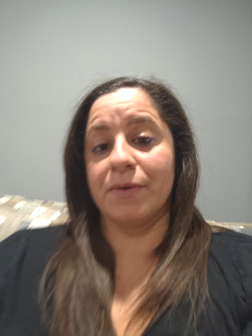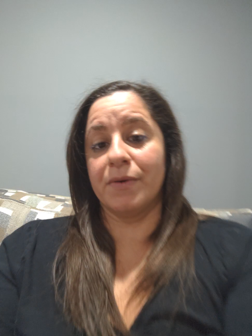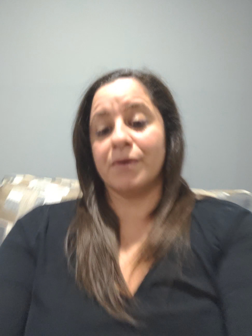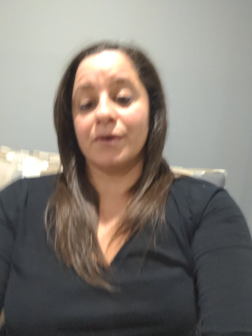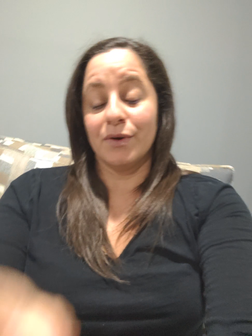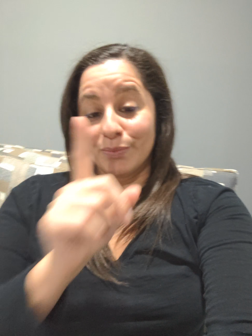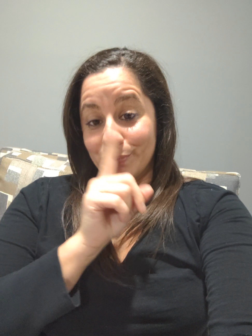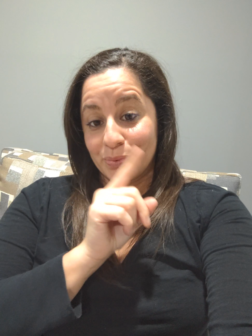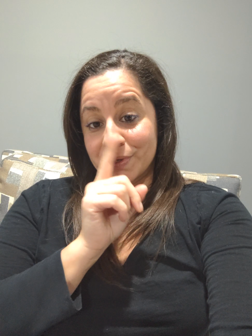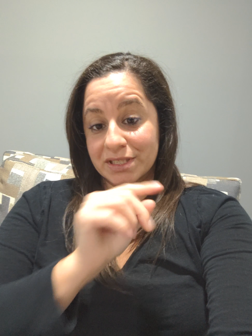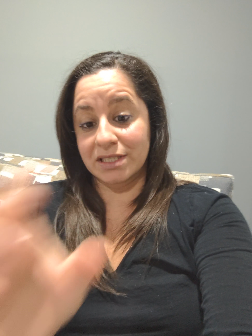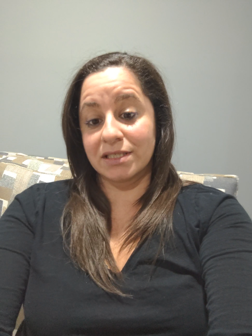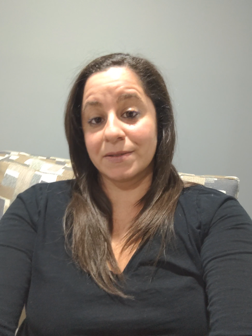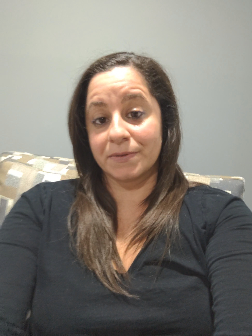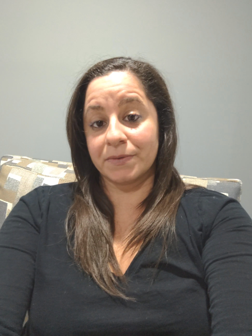pretend